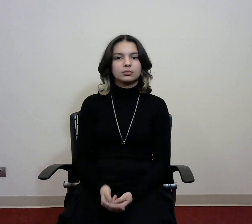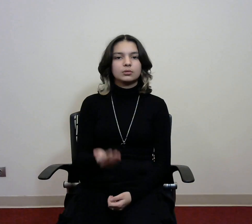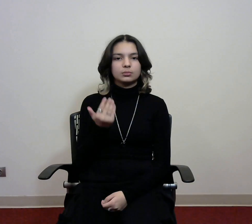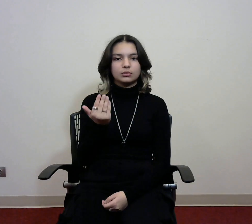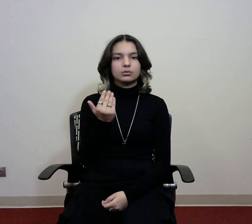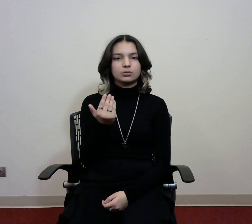siz